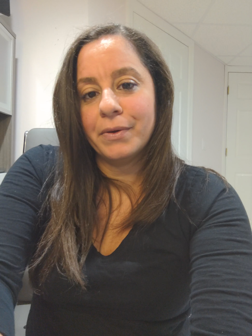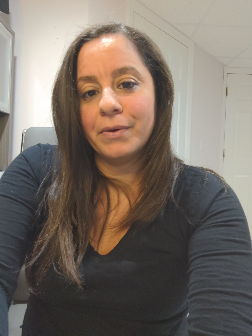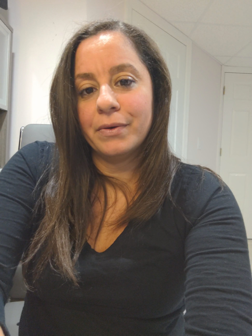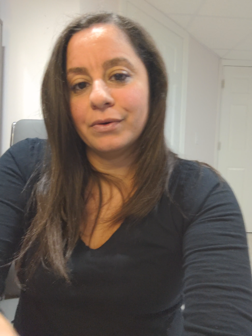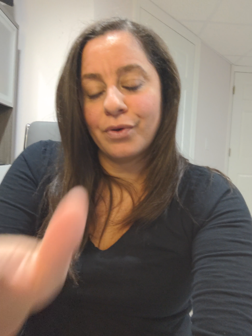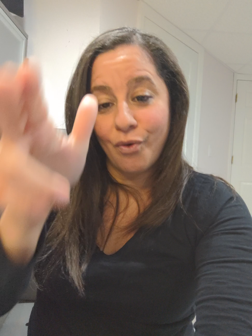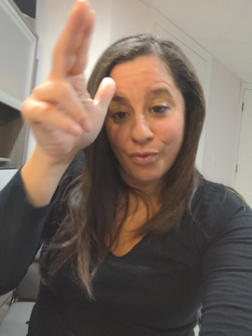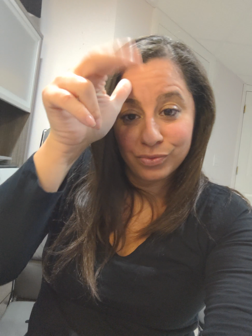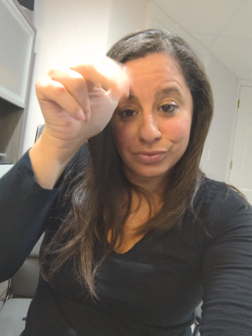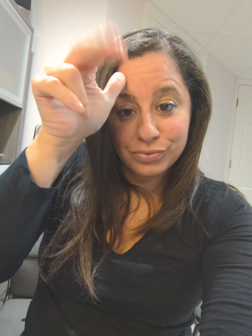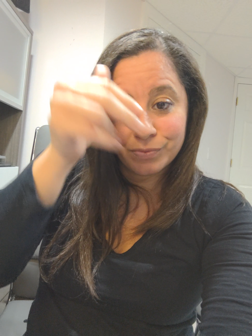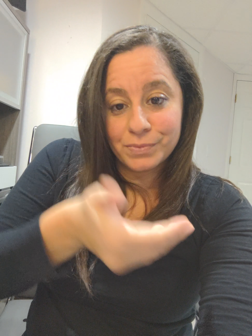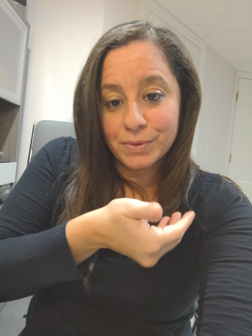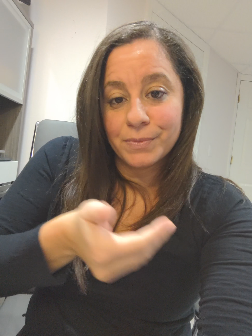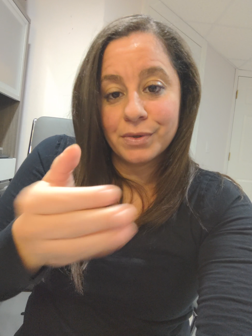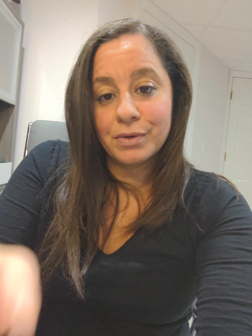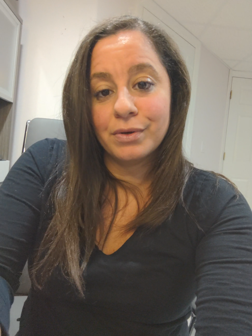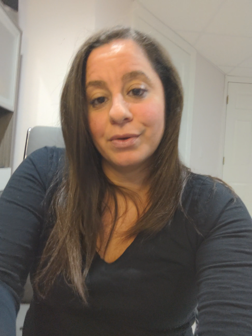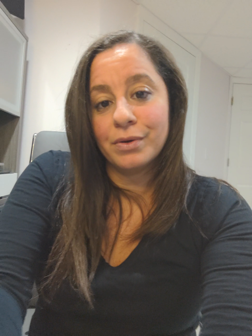donkey